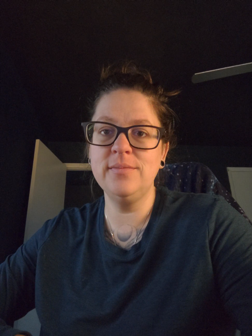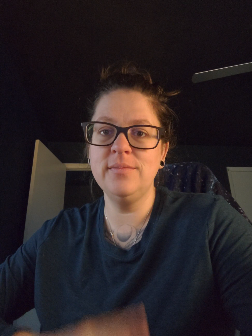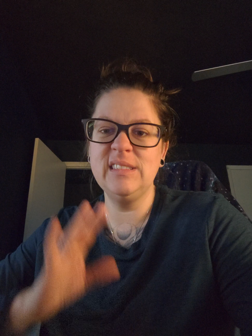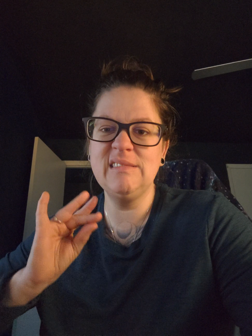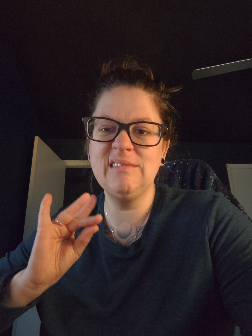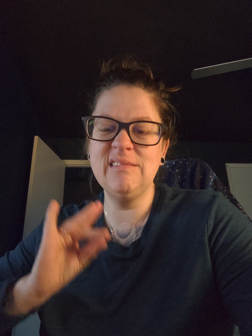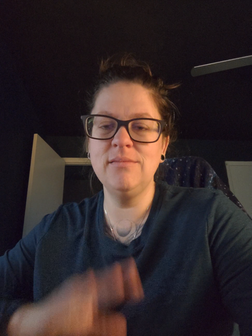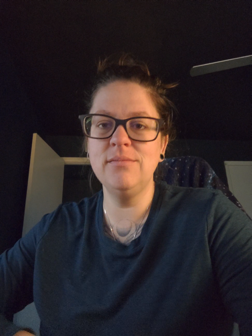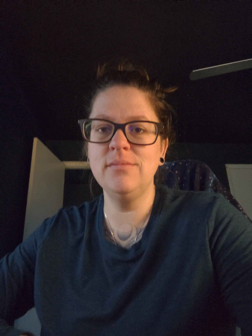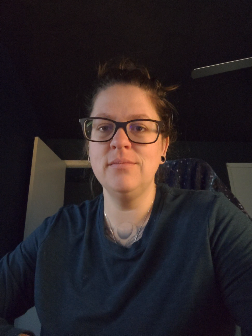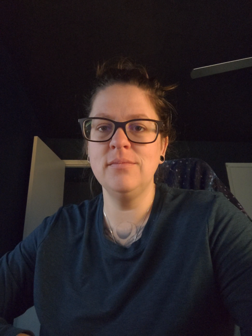sticky